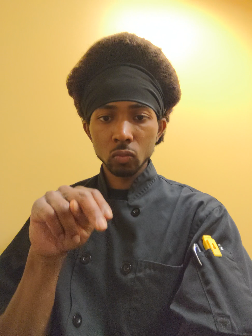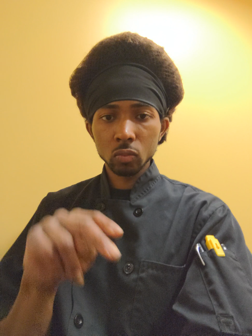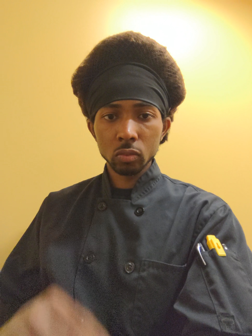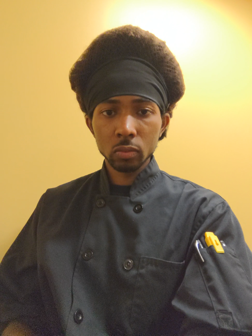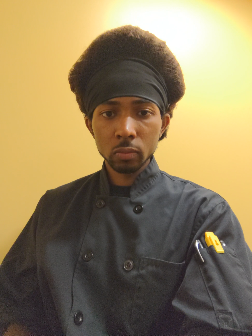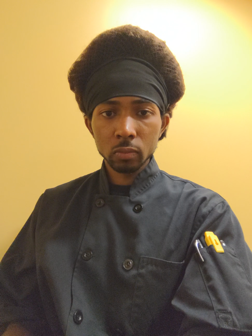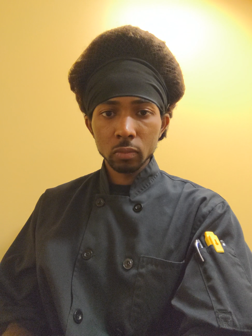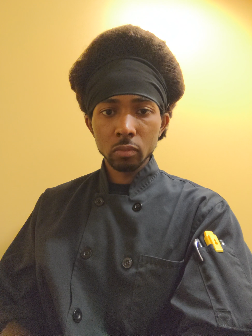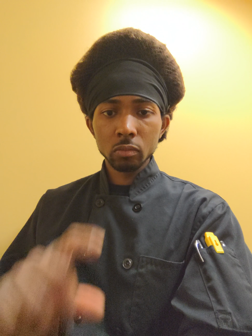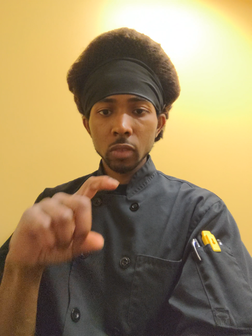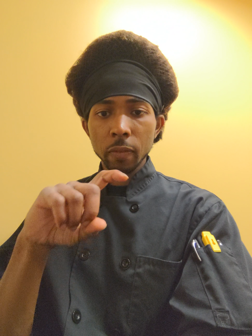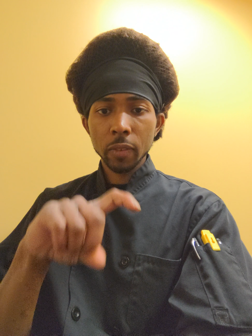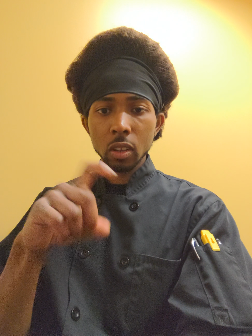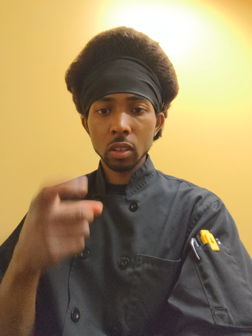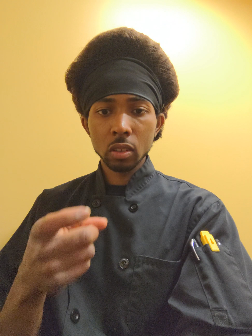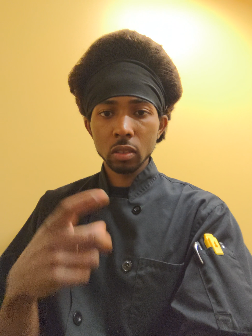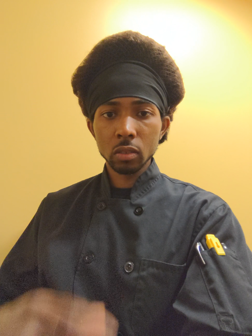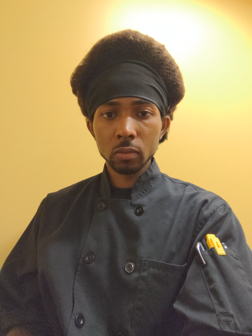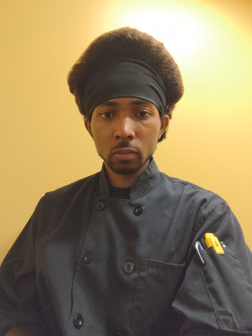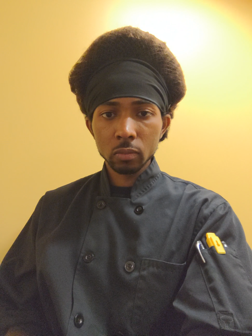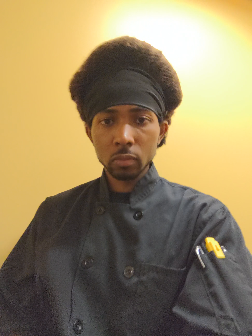friend